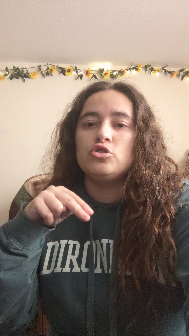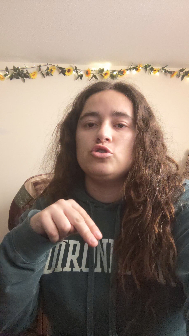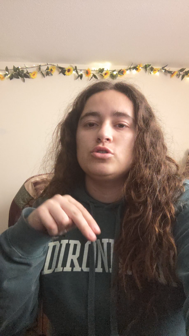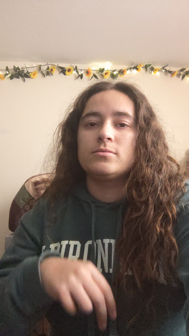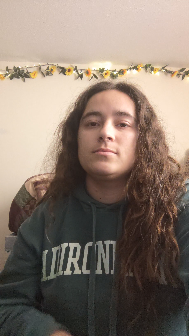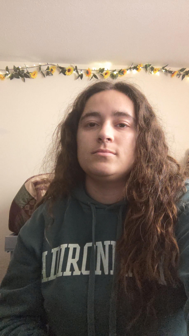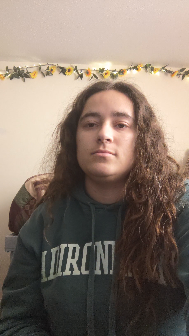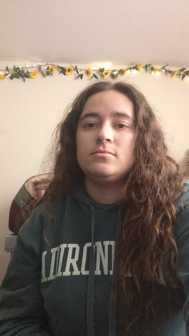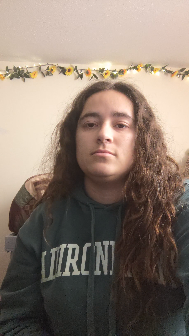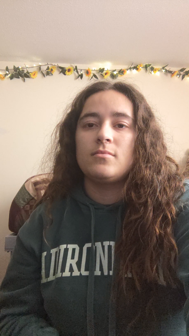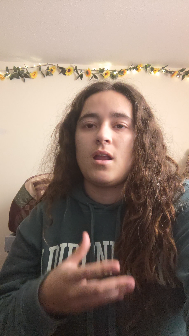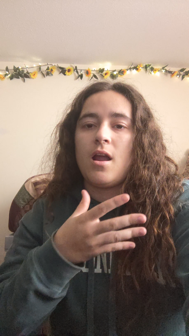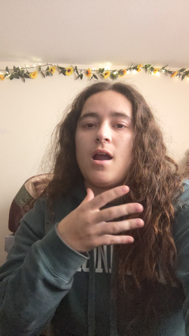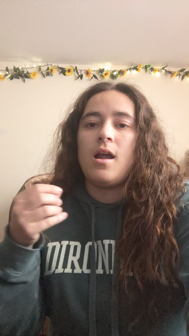and